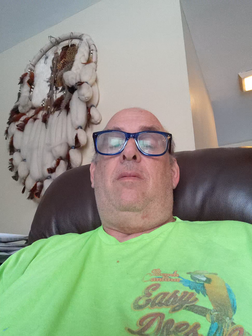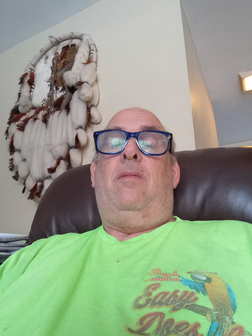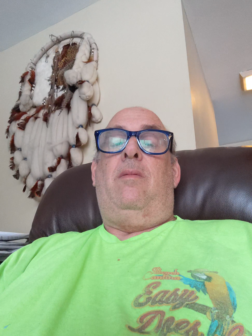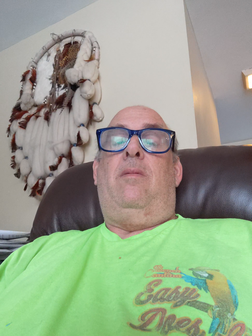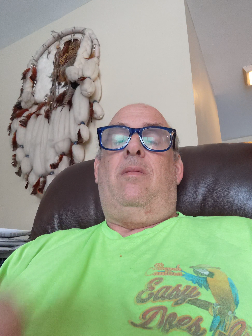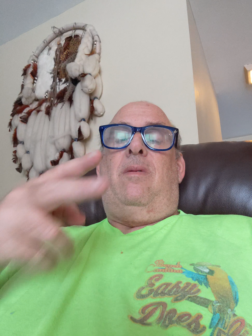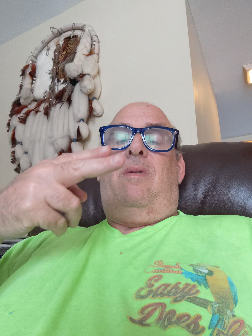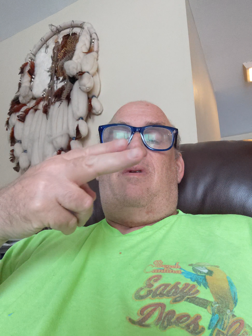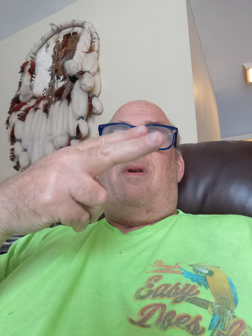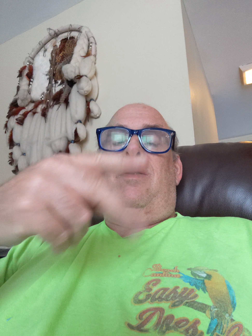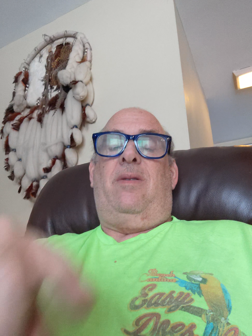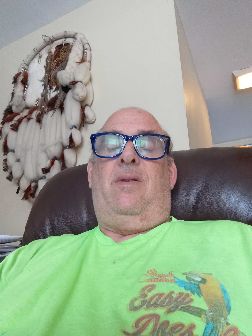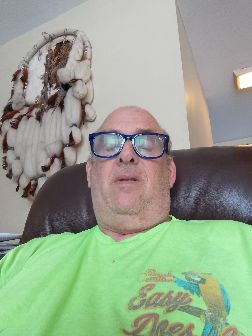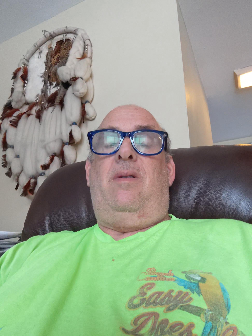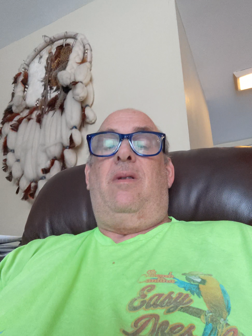cut